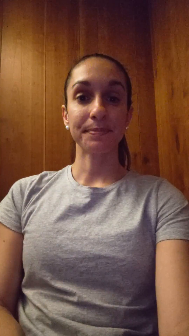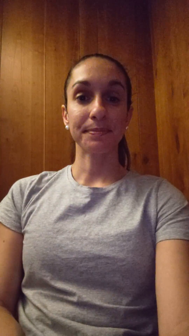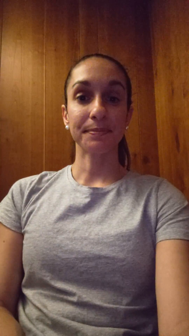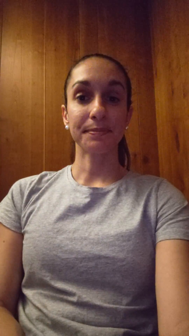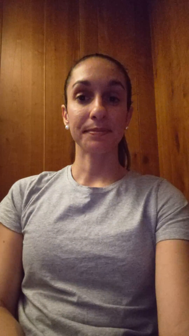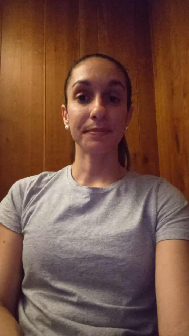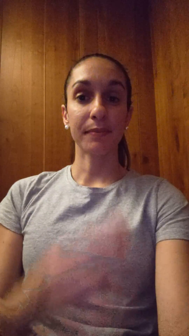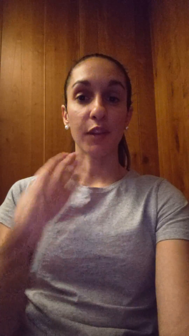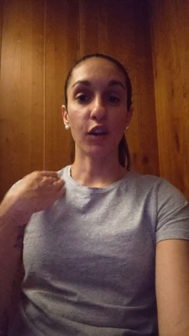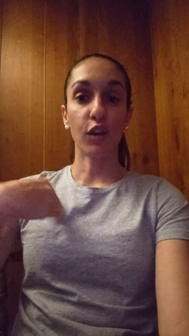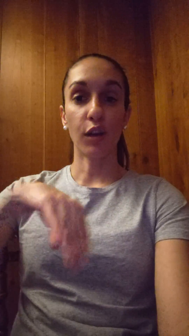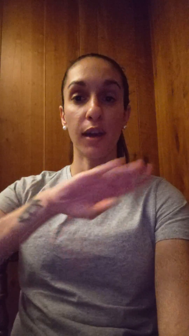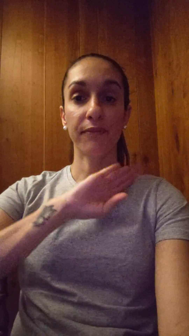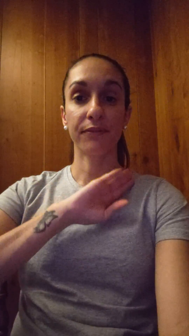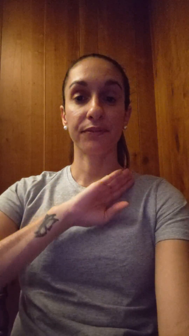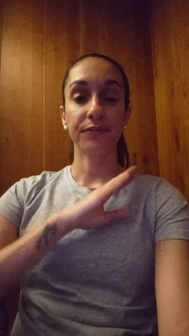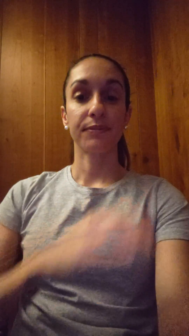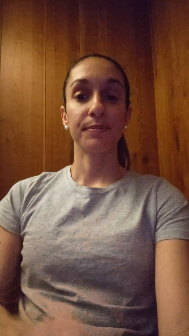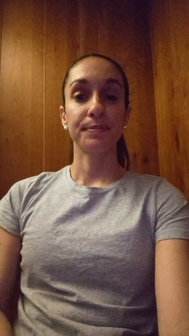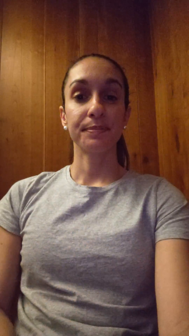scarf